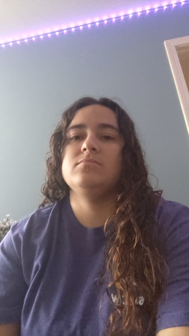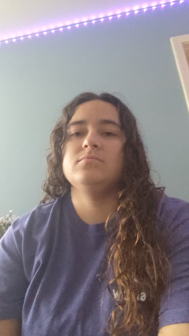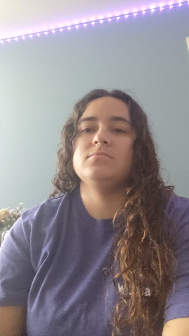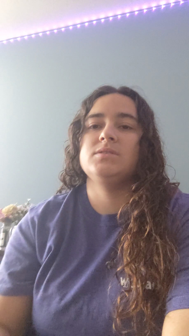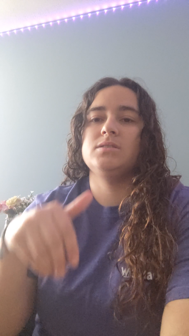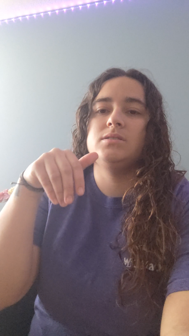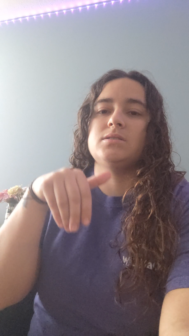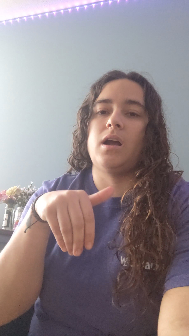night night